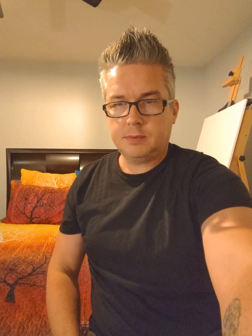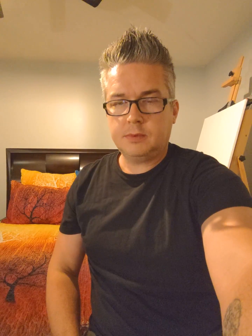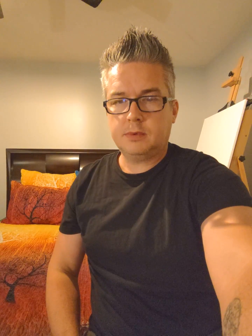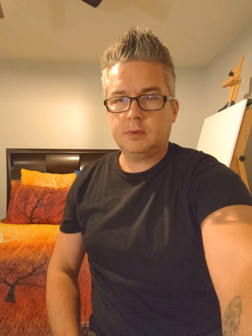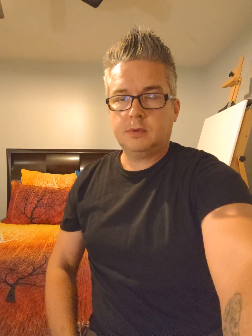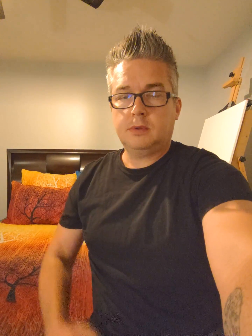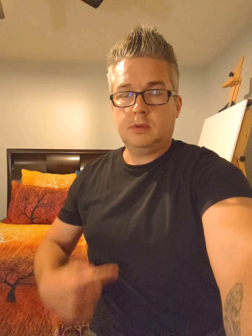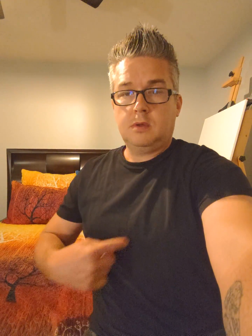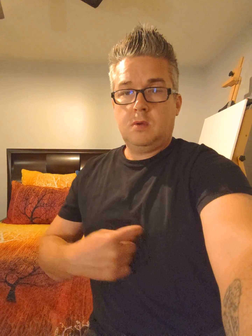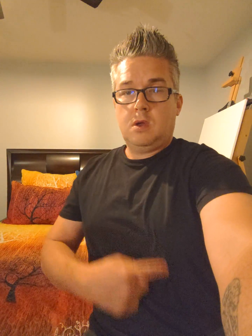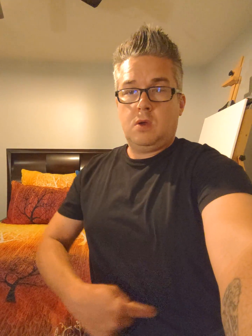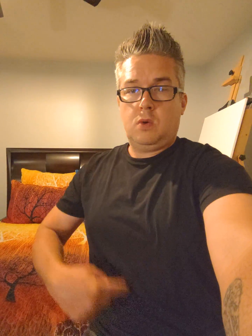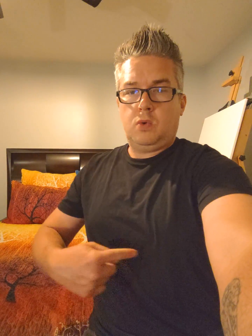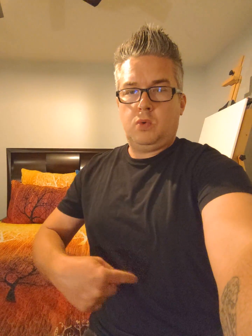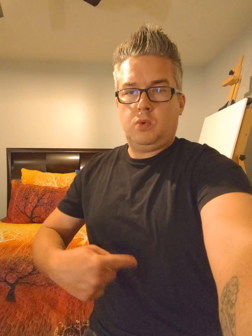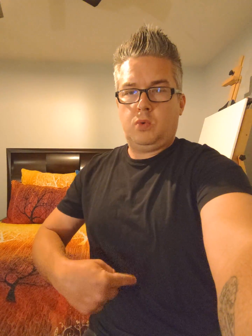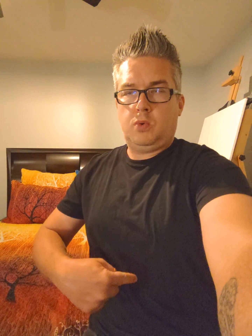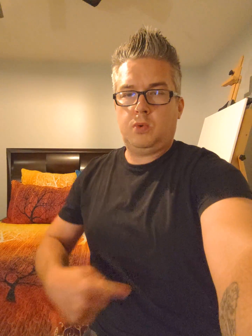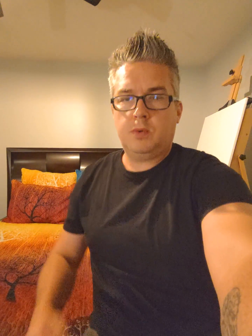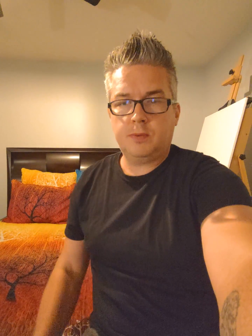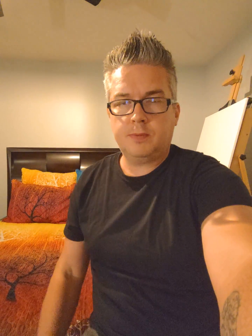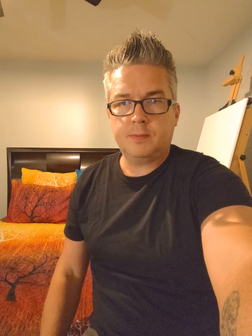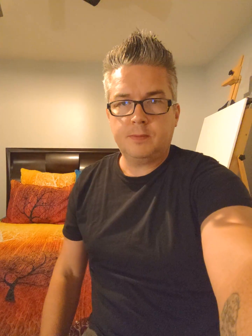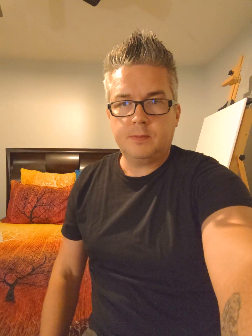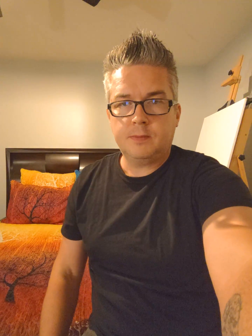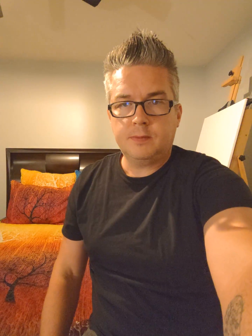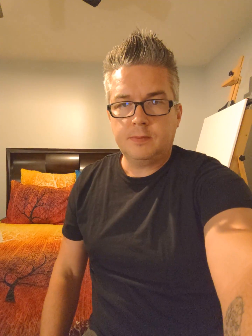belly button